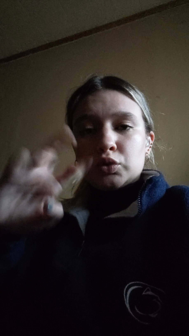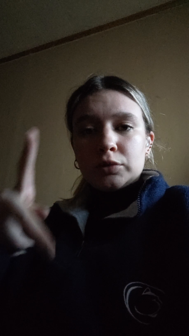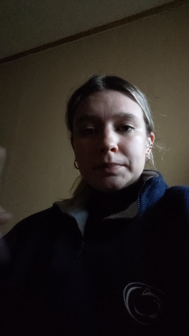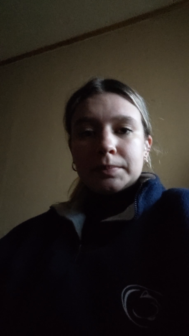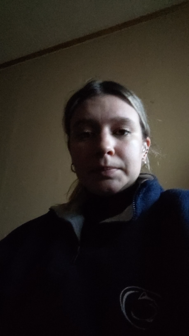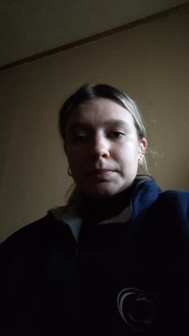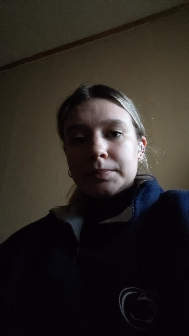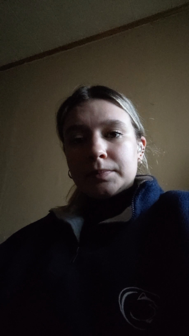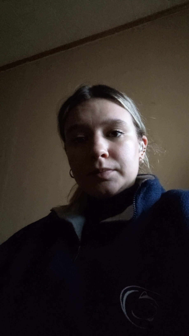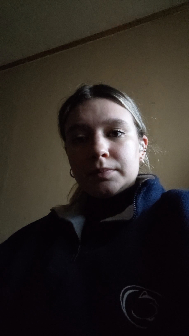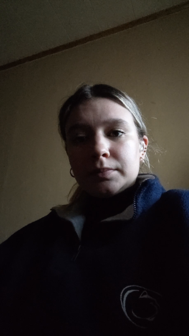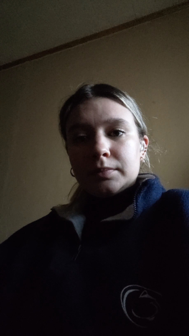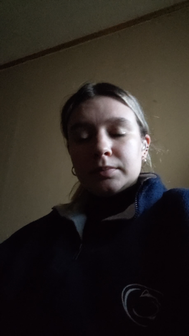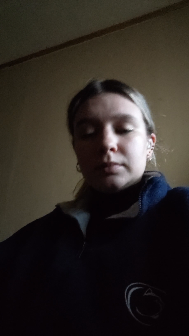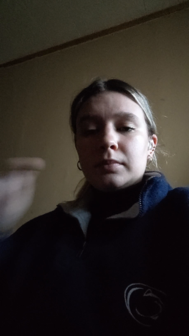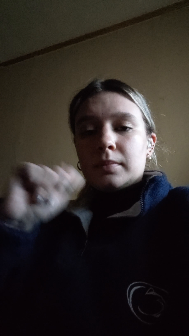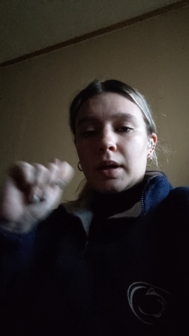bathroom